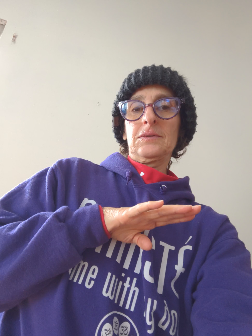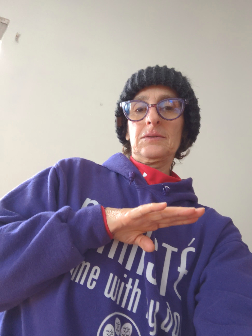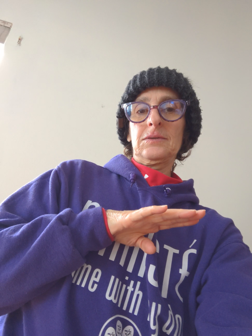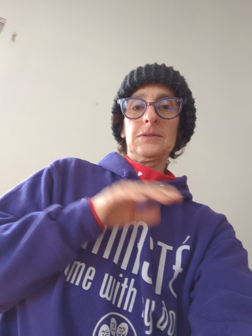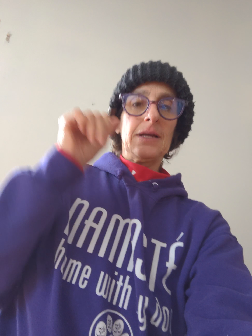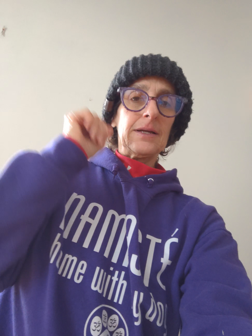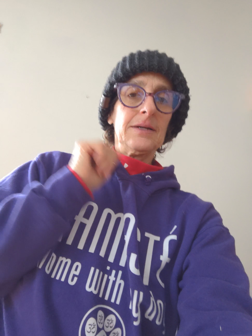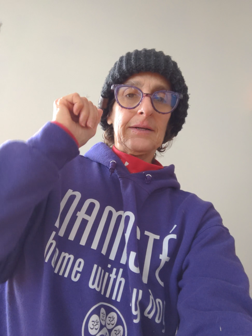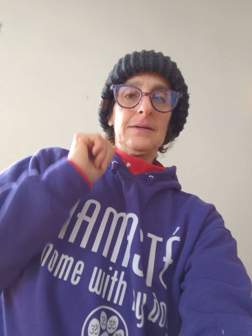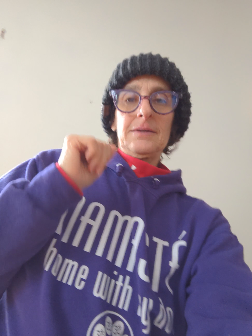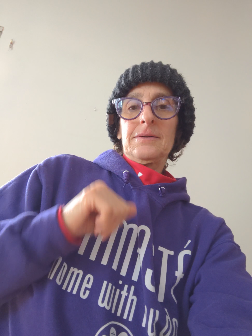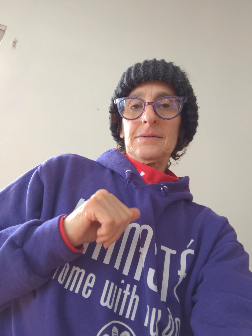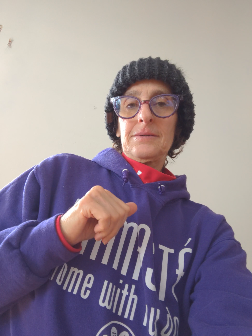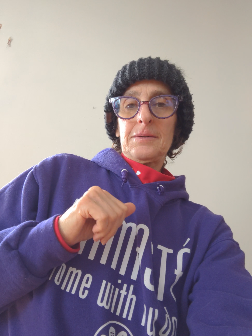aunt